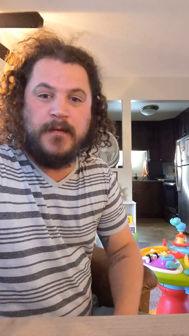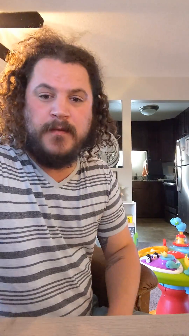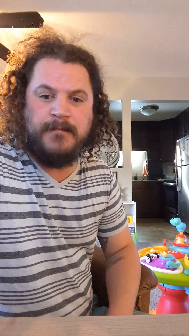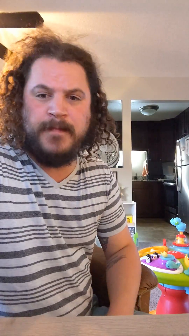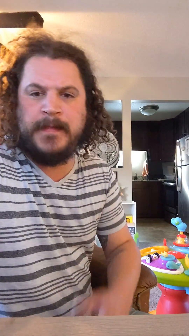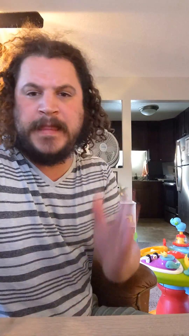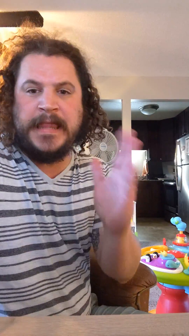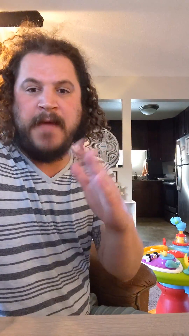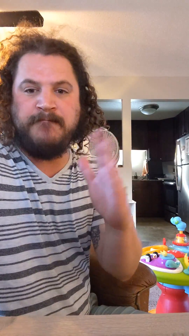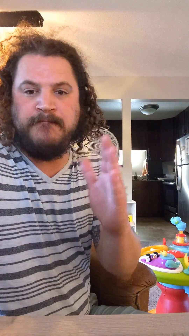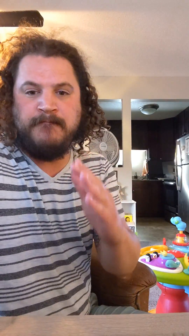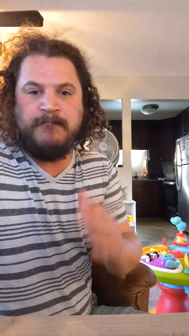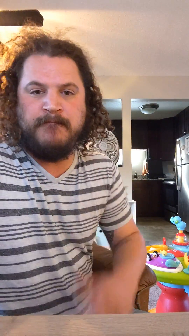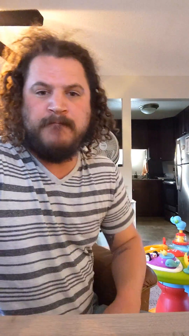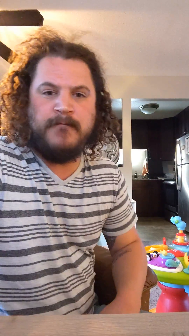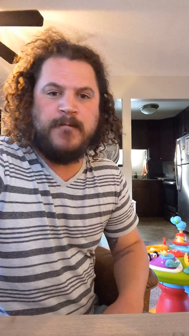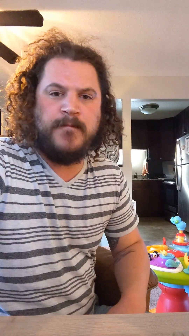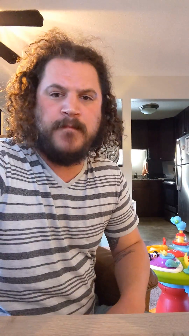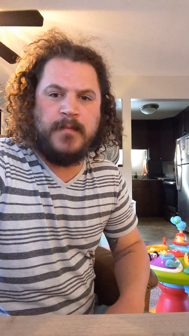clap